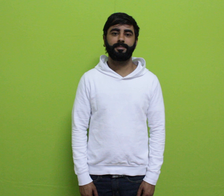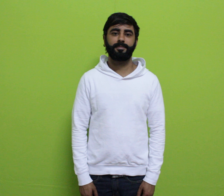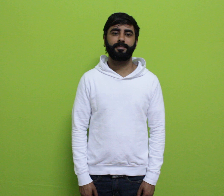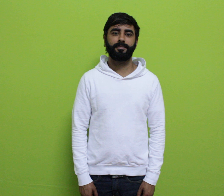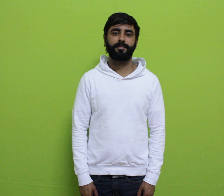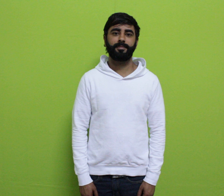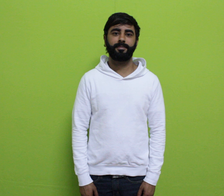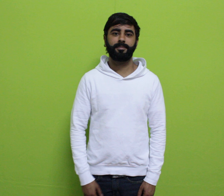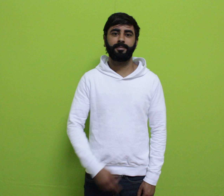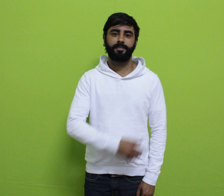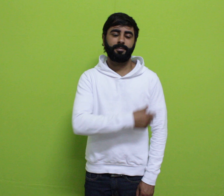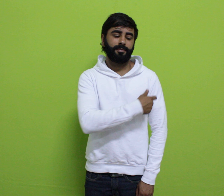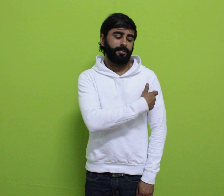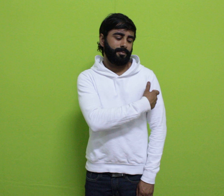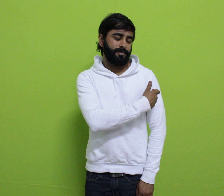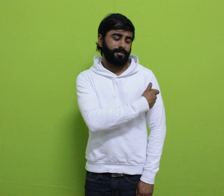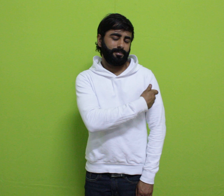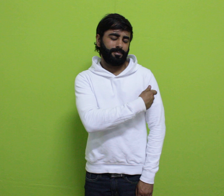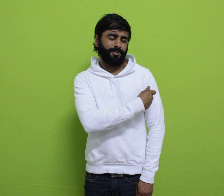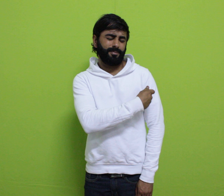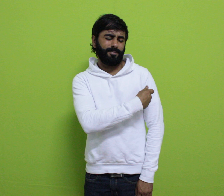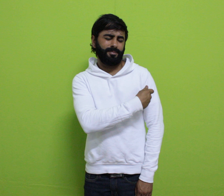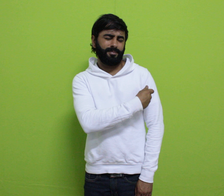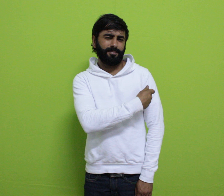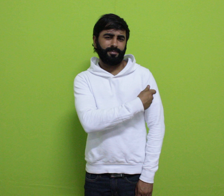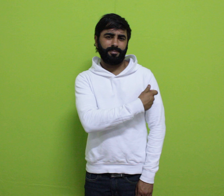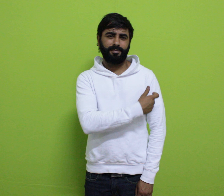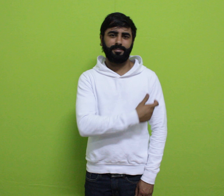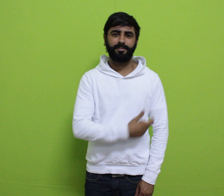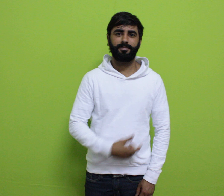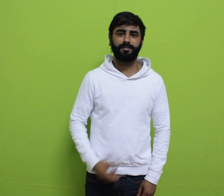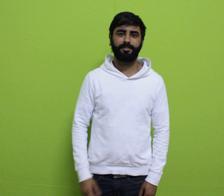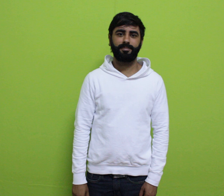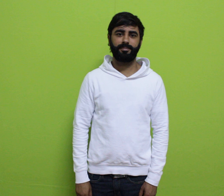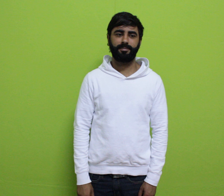vacina